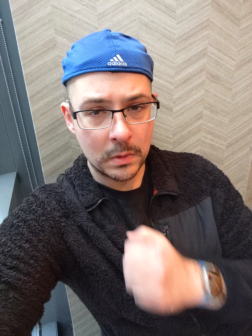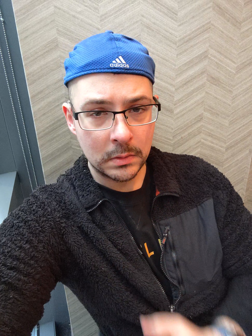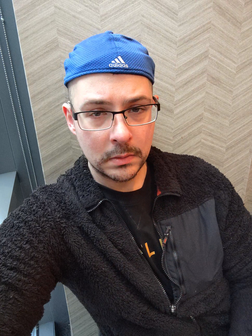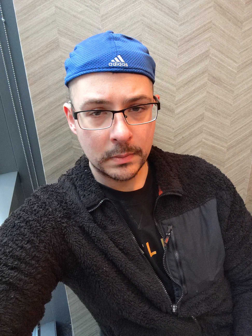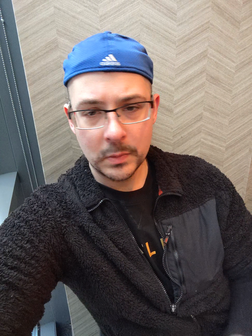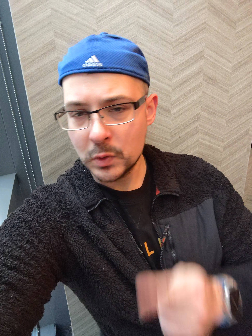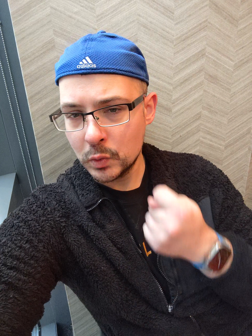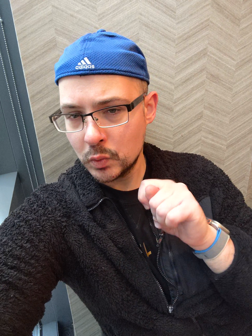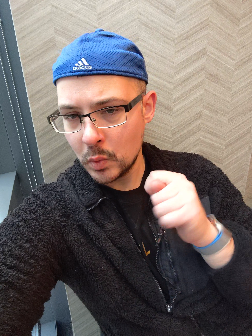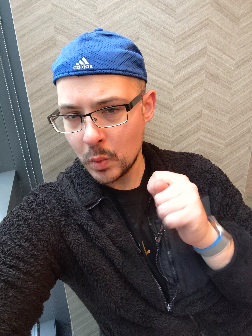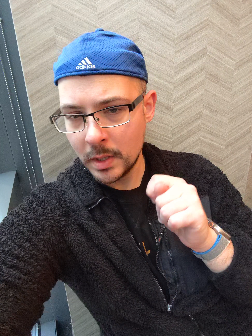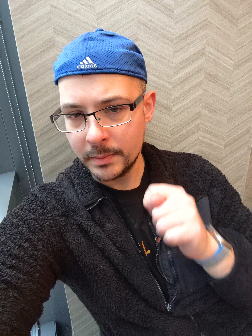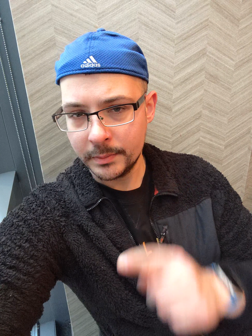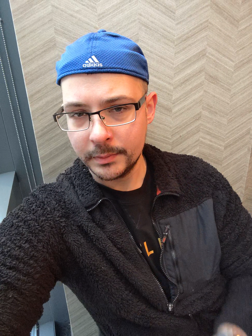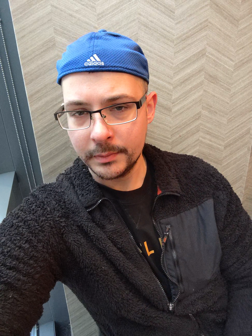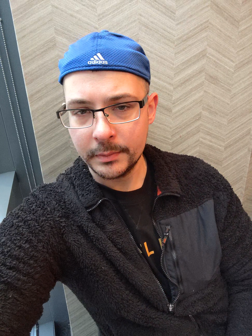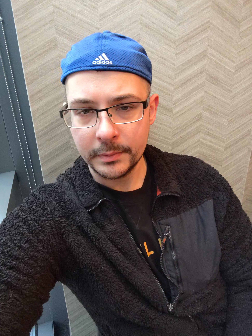toy